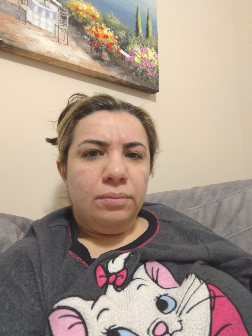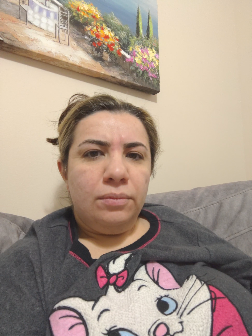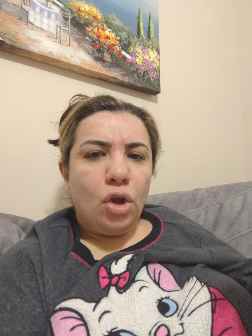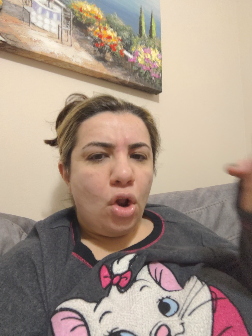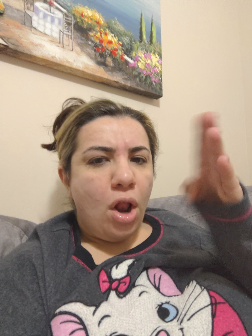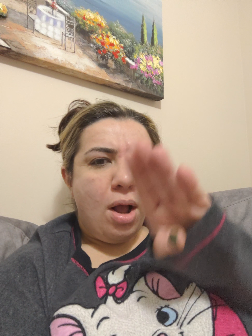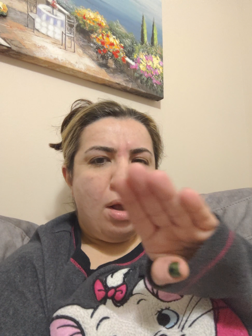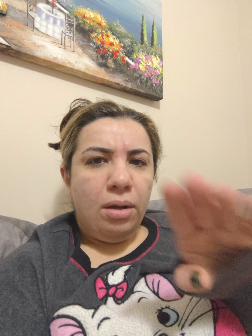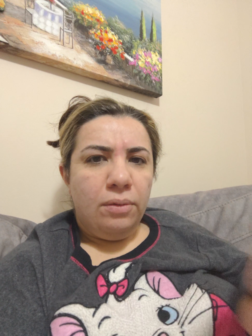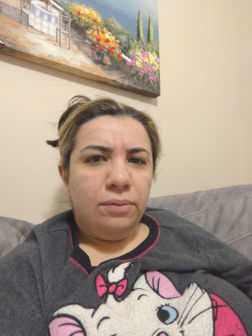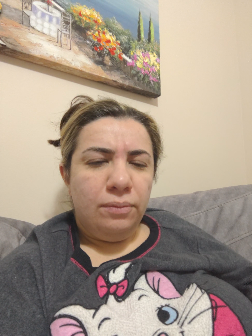close